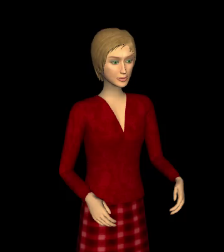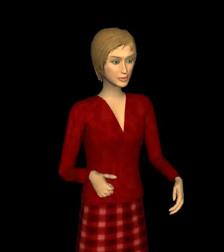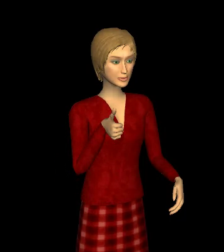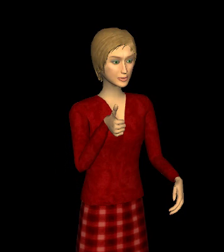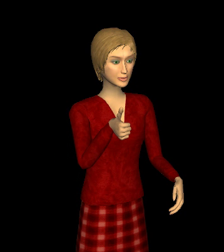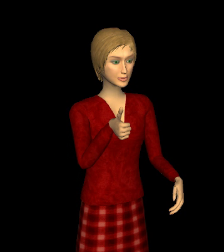1